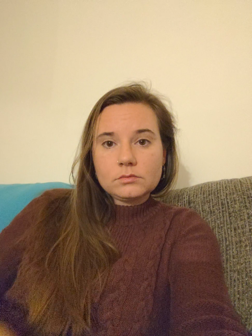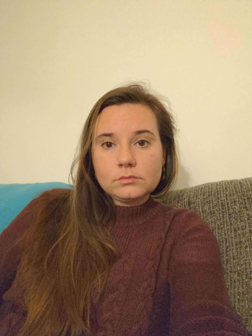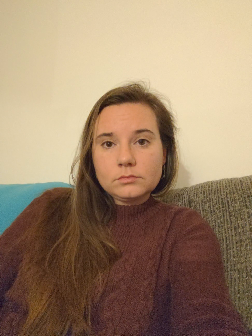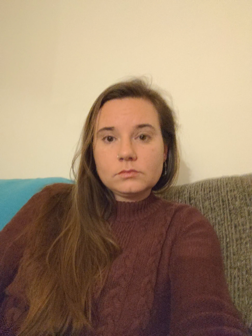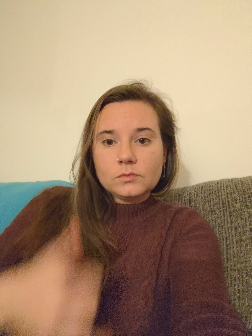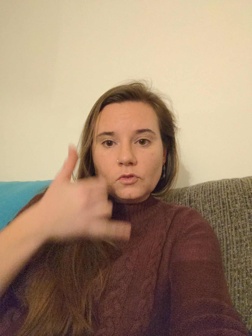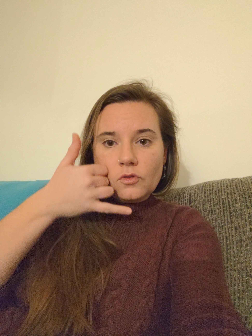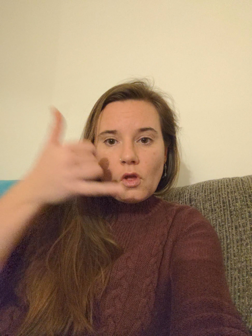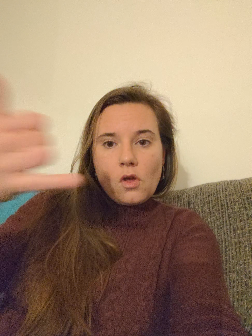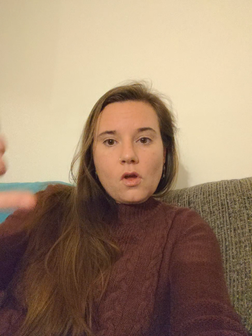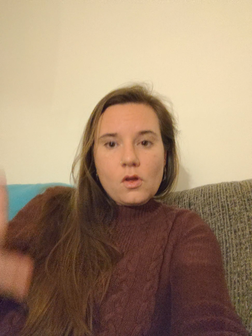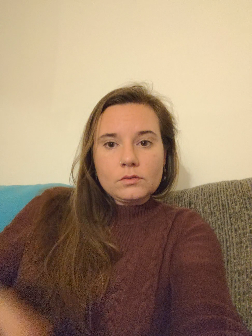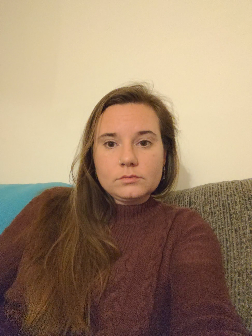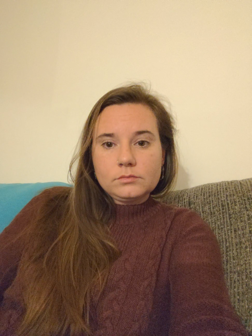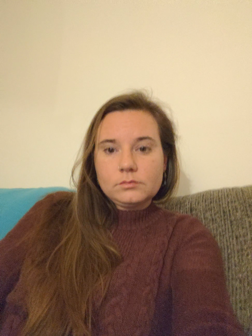call on the phone